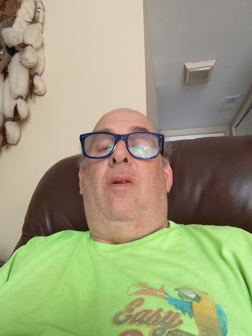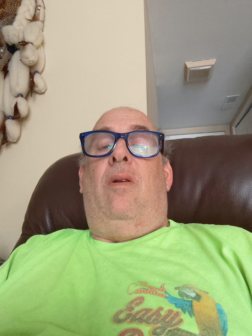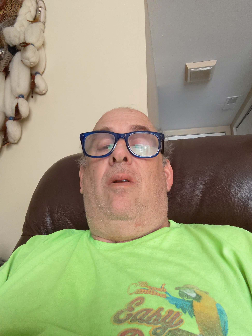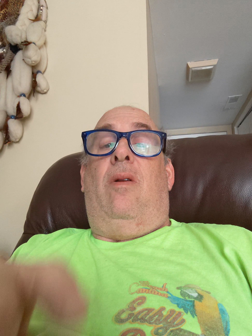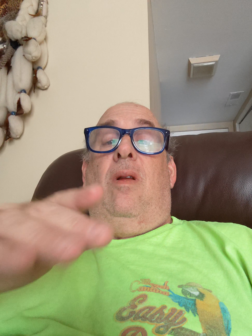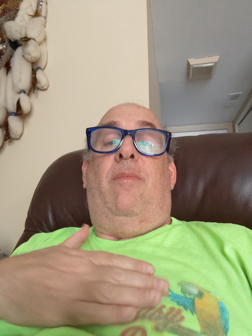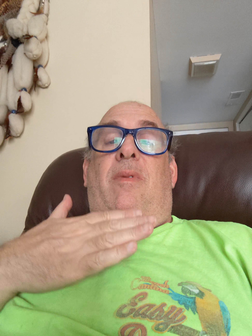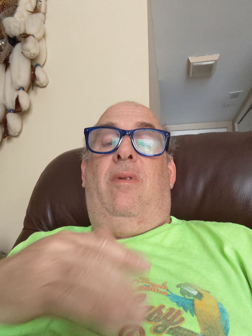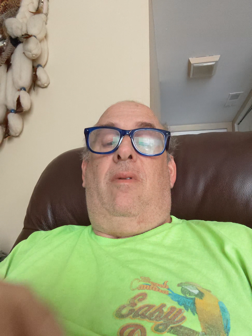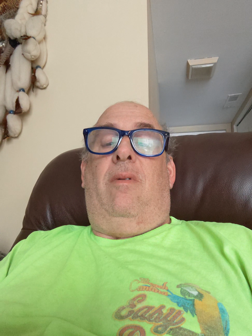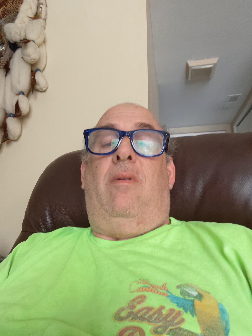happy